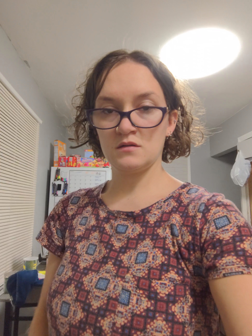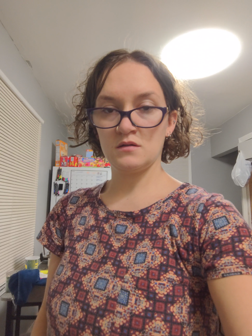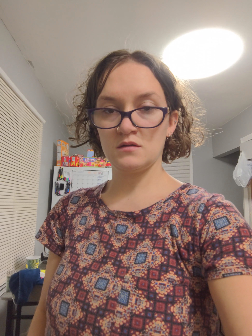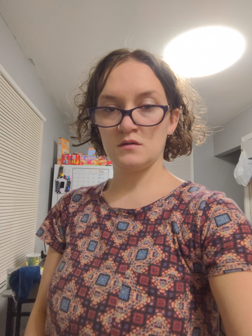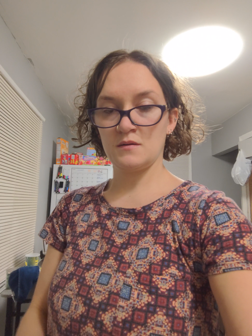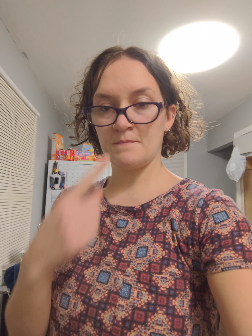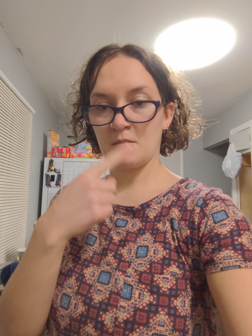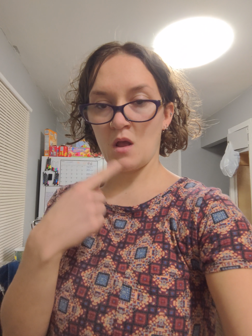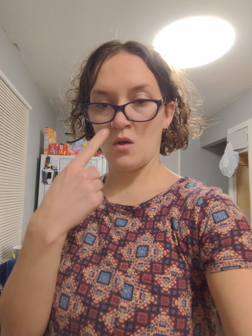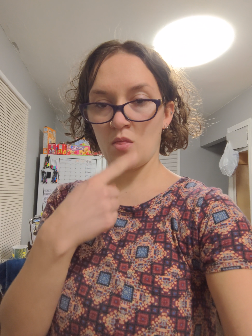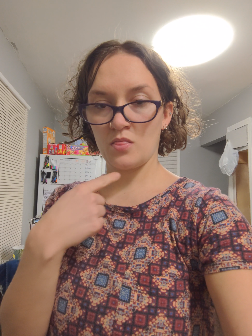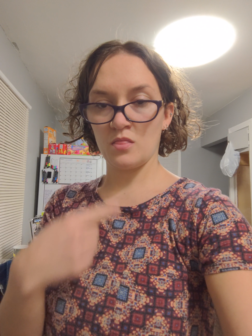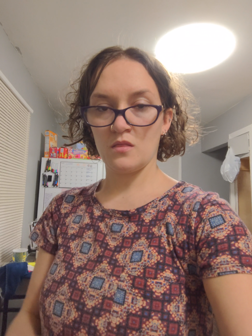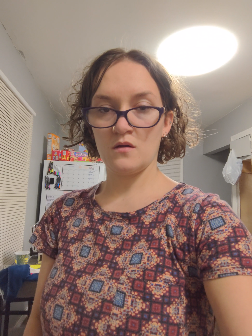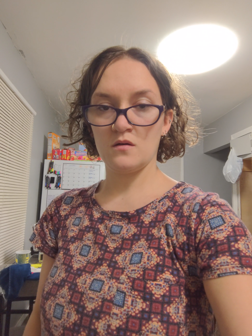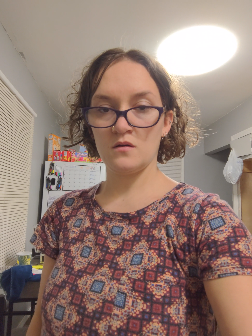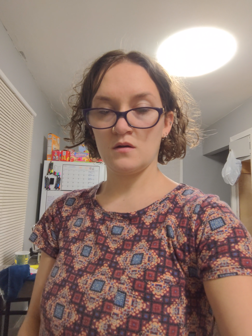mouth